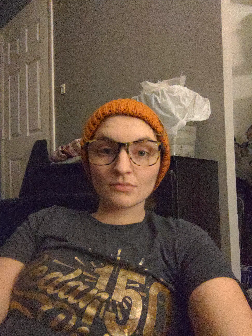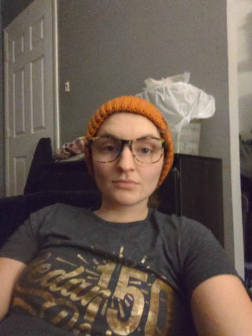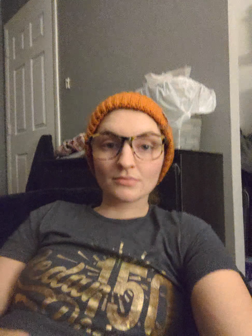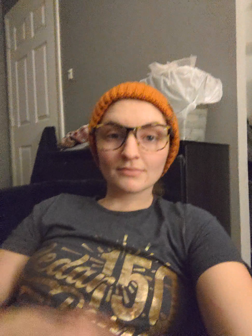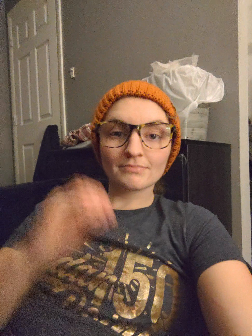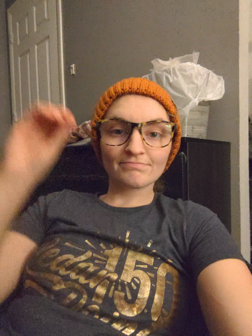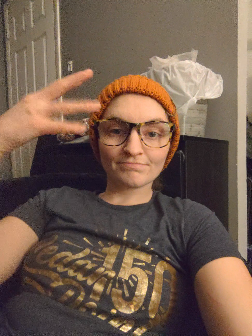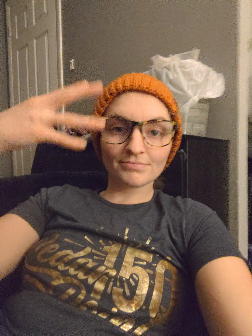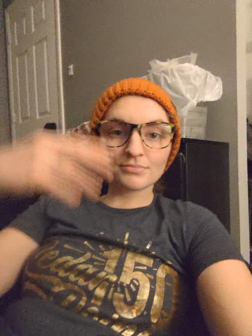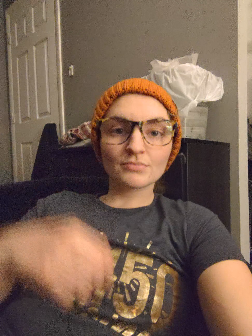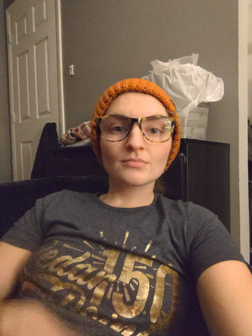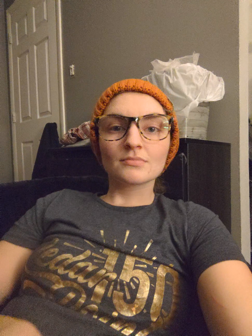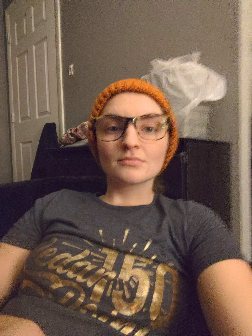lamp